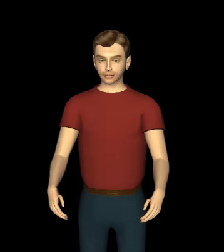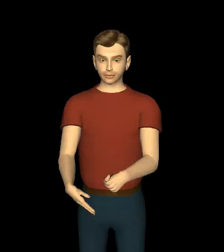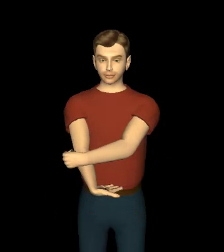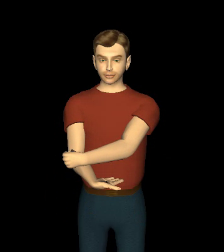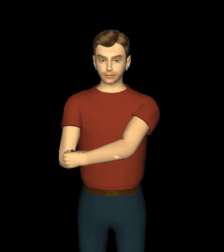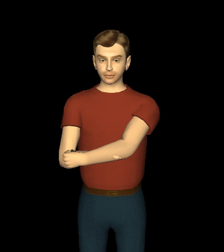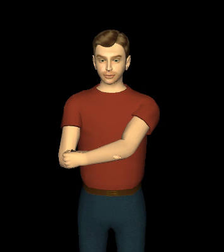يساعد